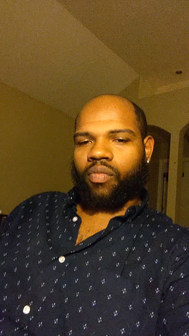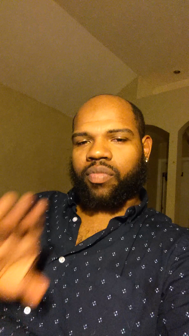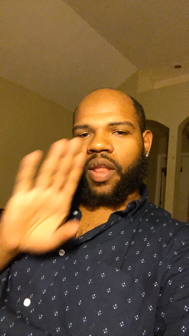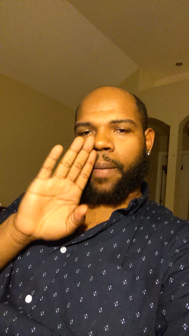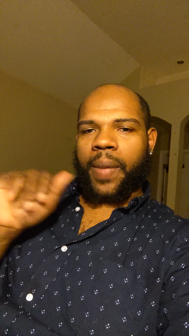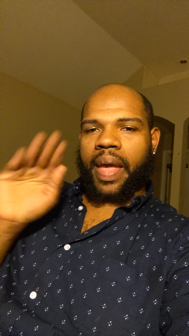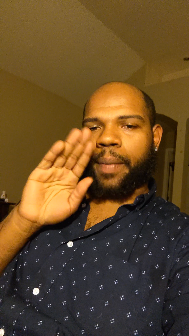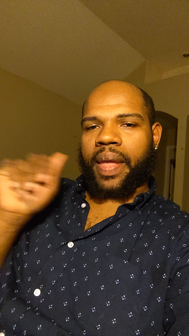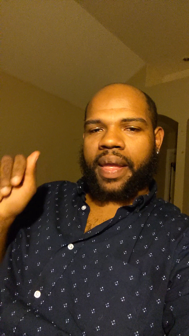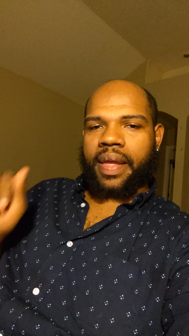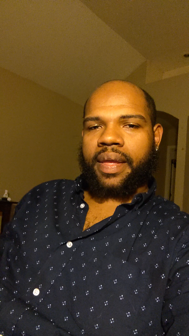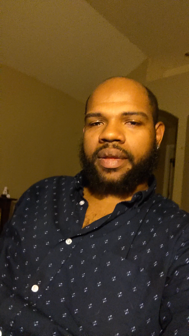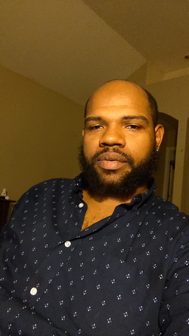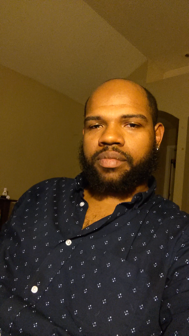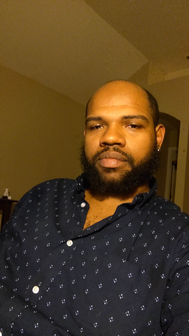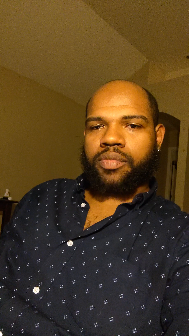baa baa